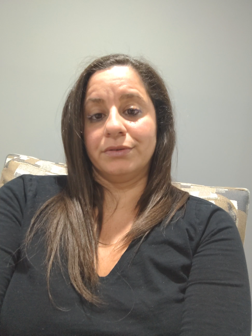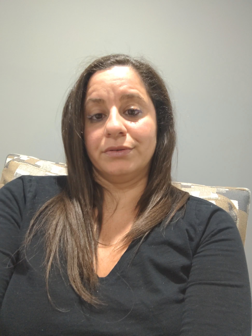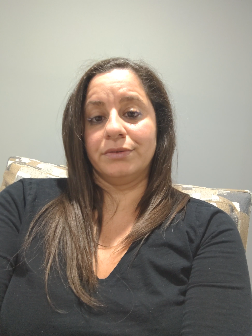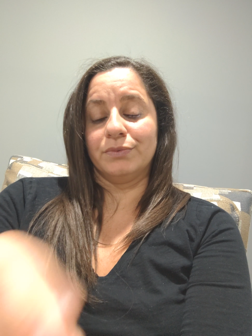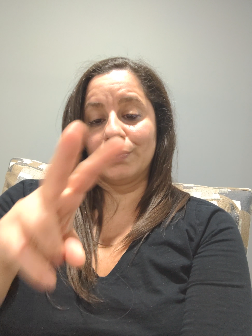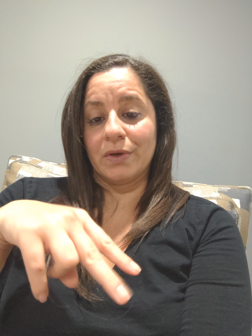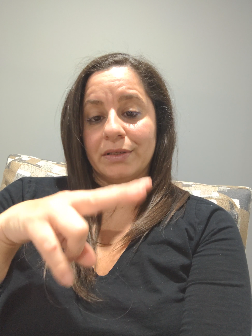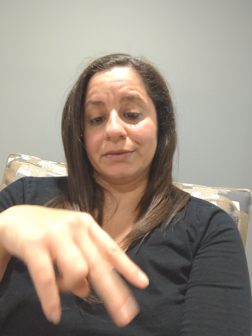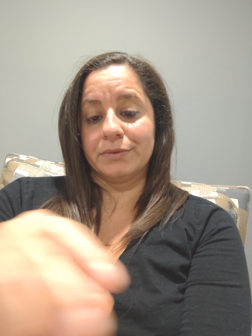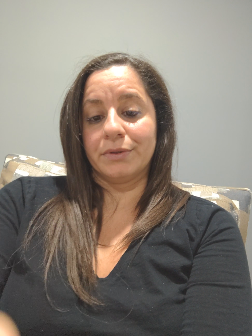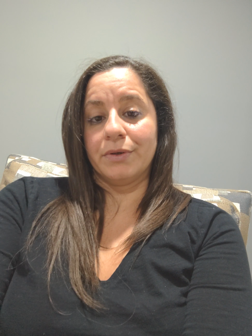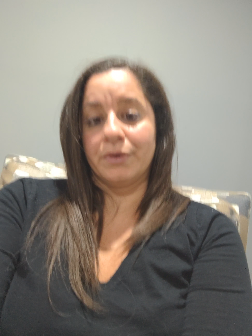read